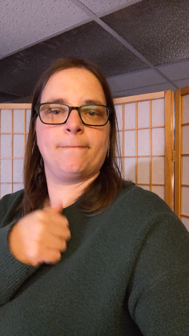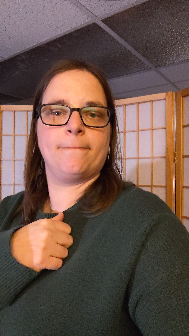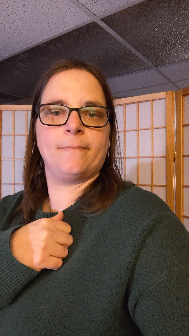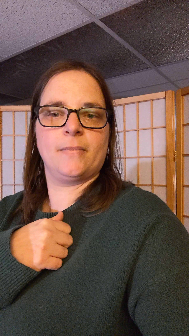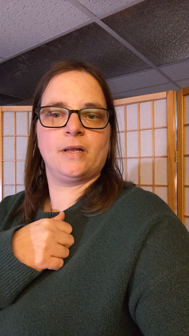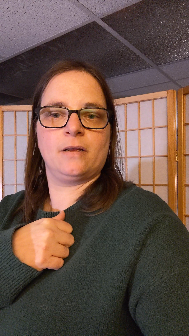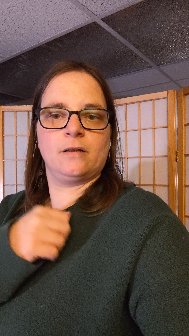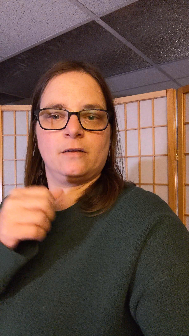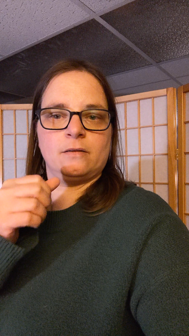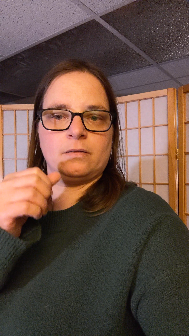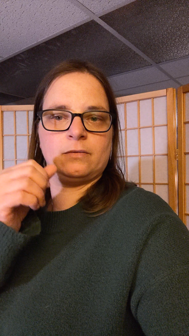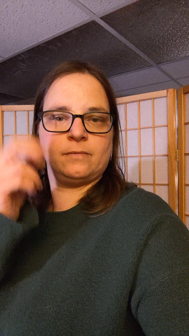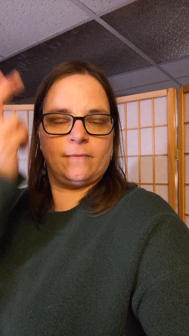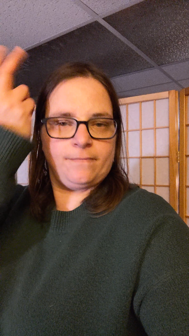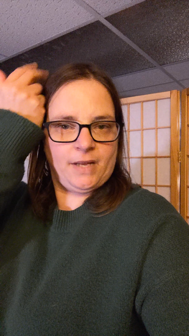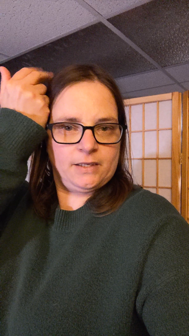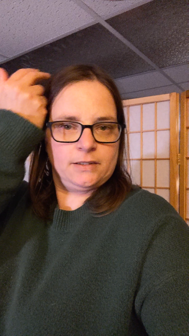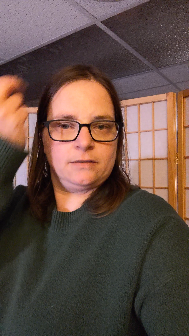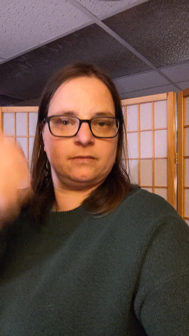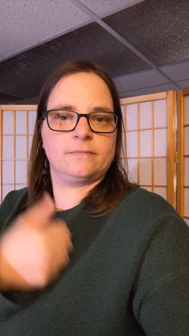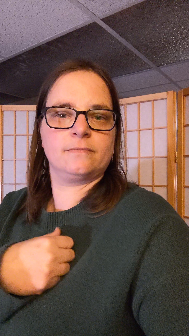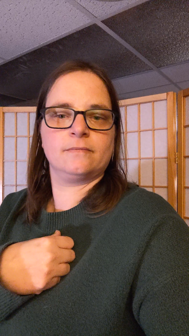bunny